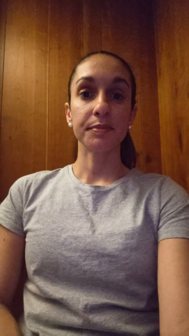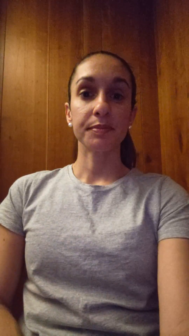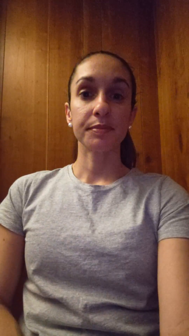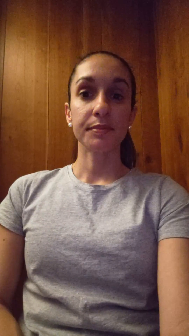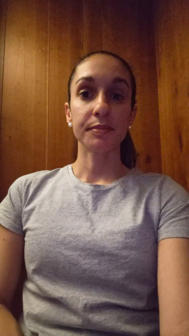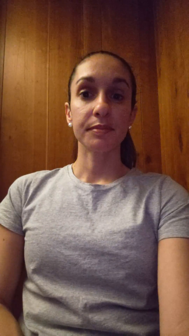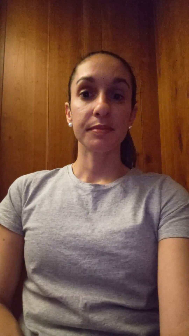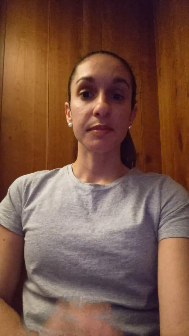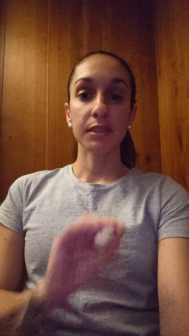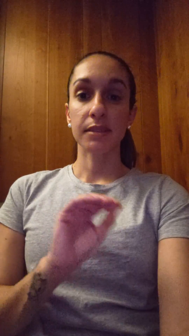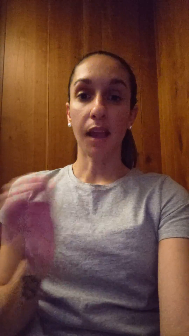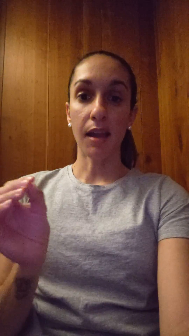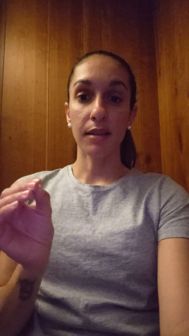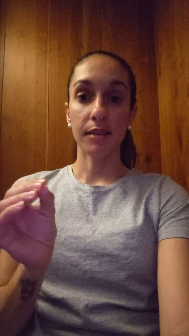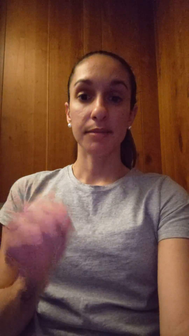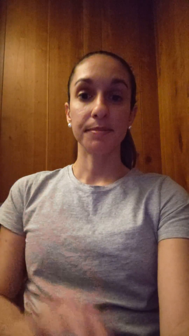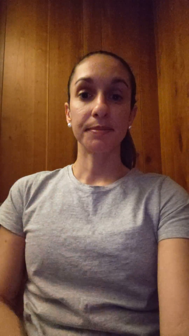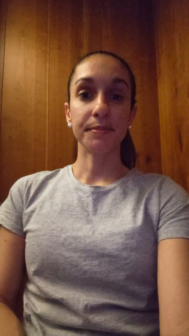none